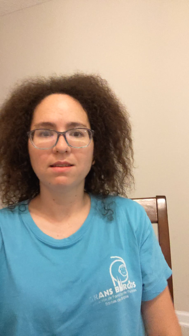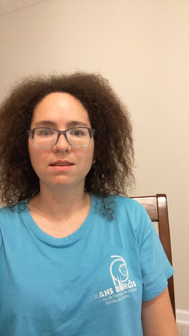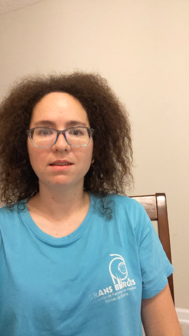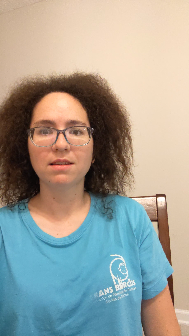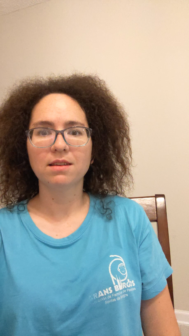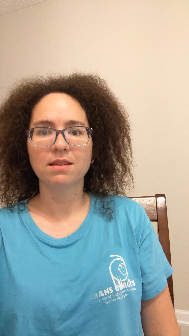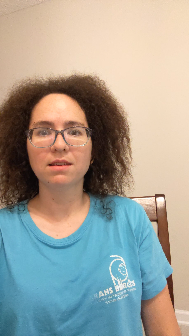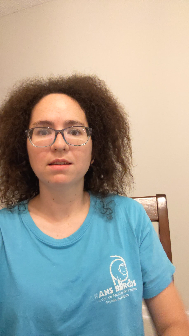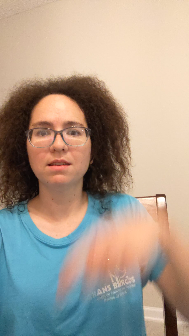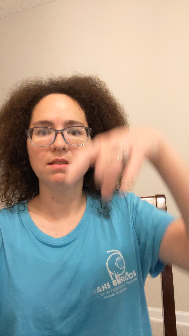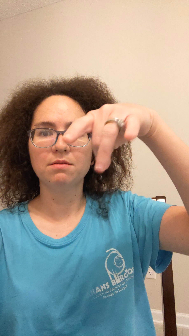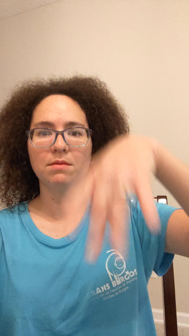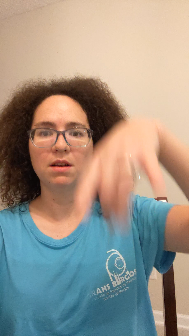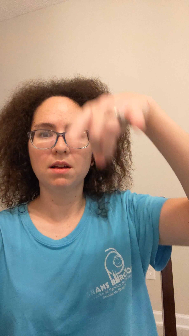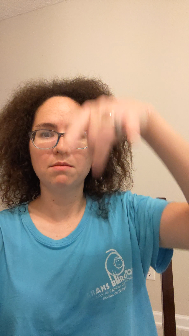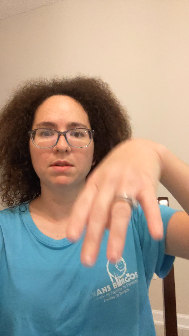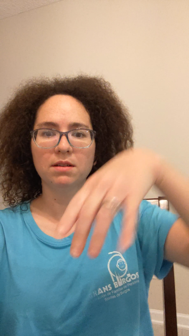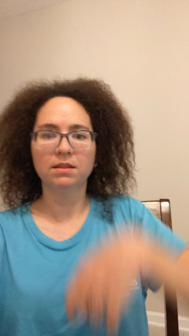pumpkin